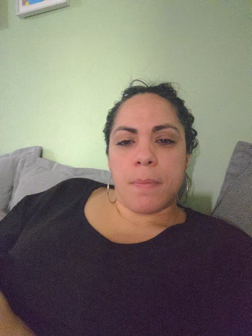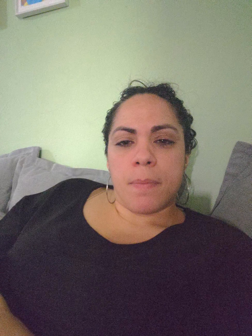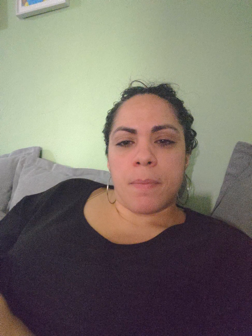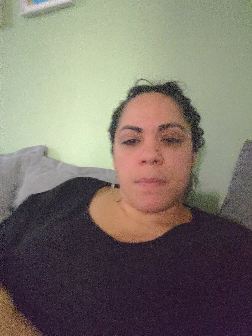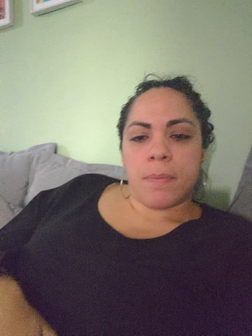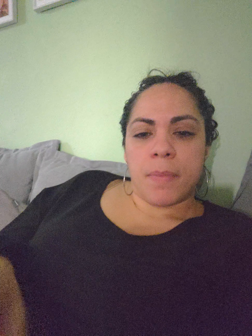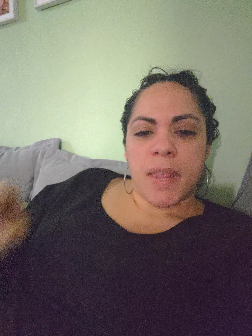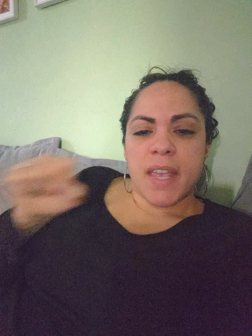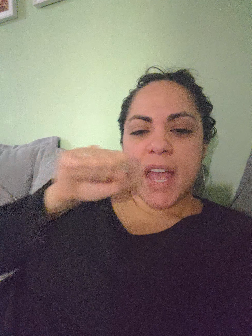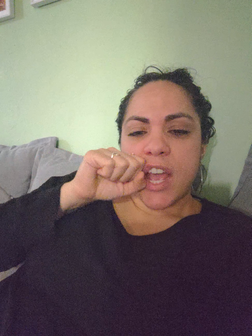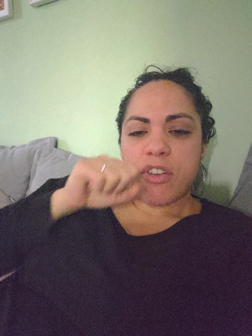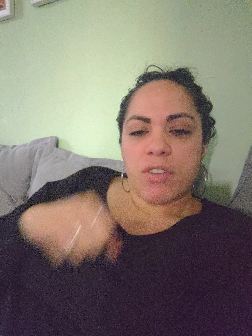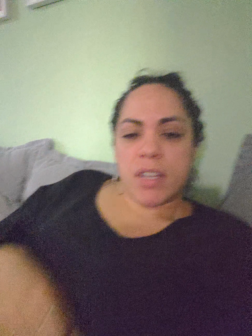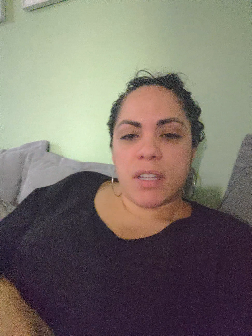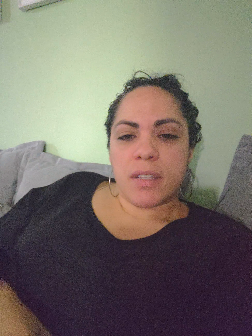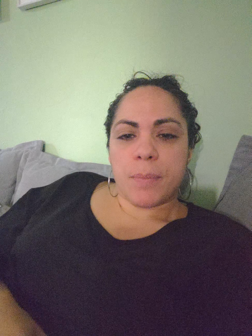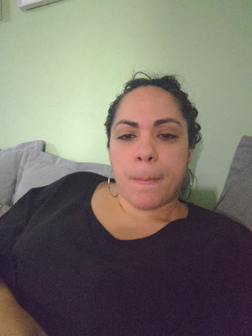carrot